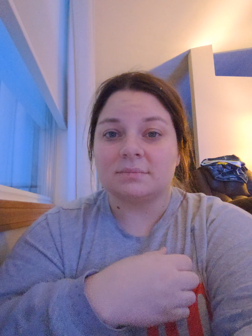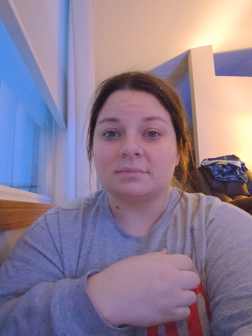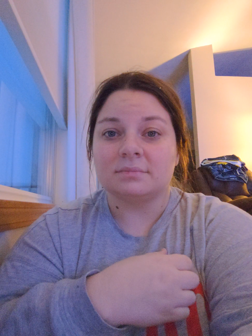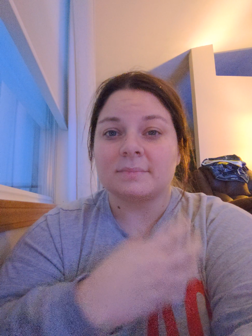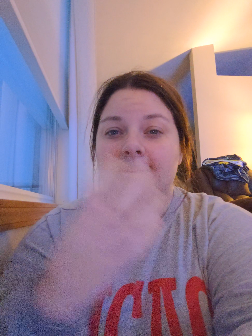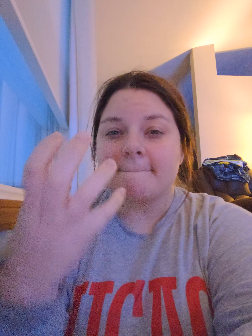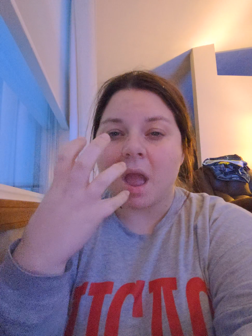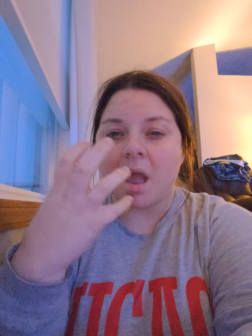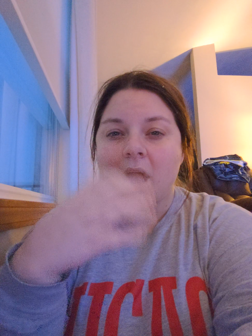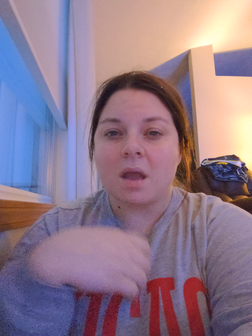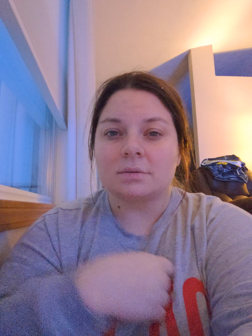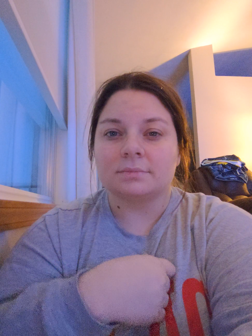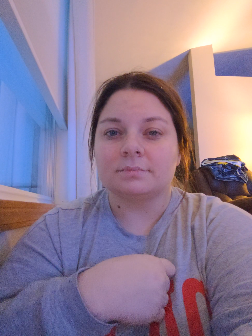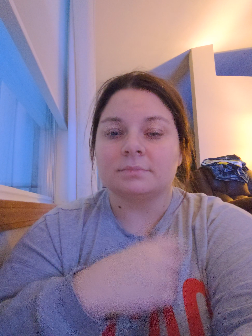mad